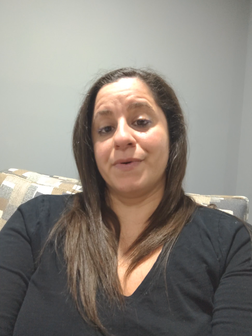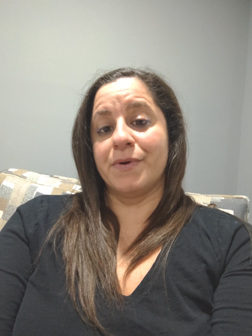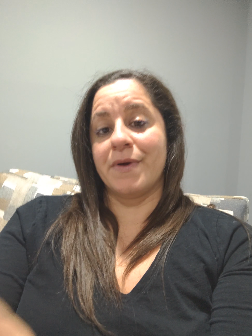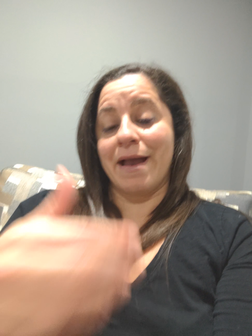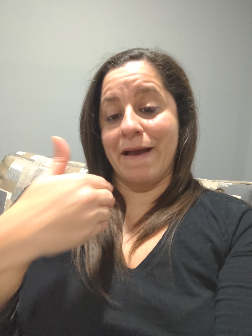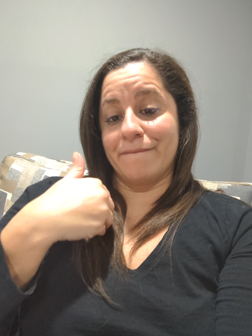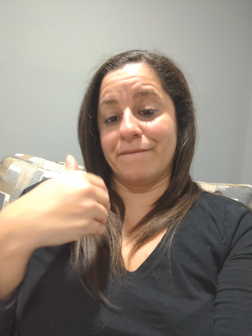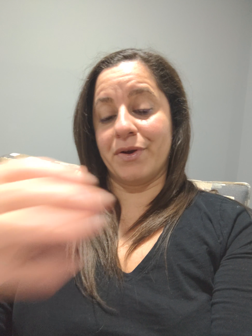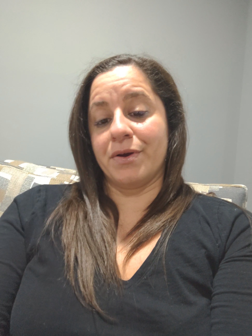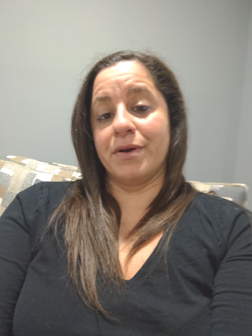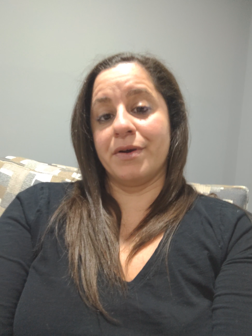have